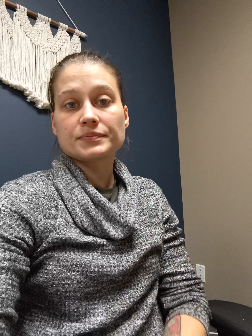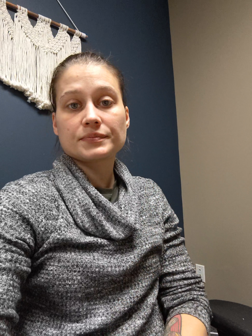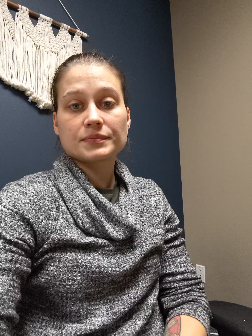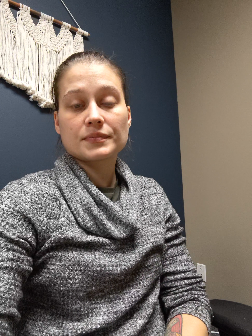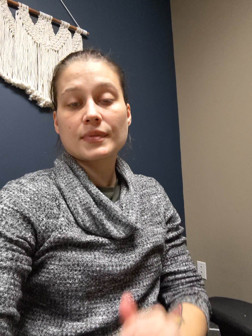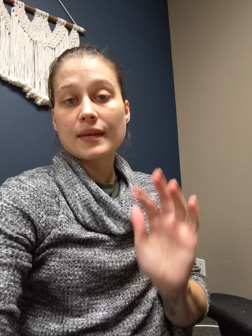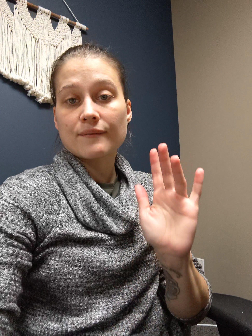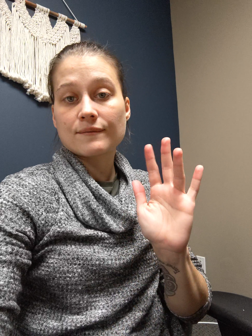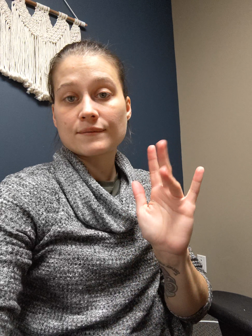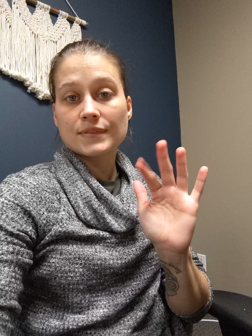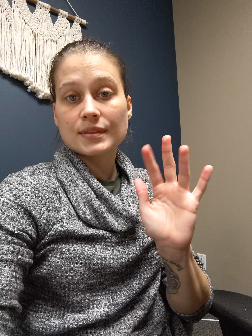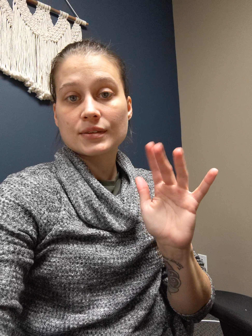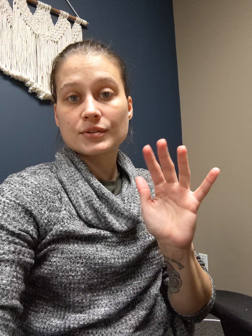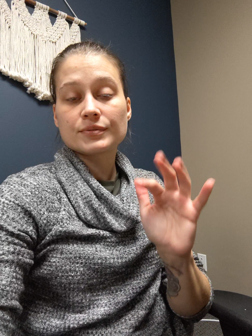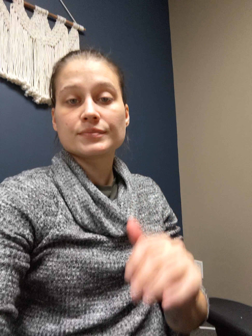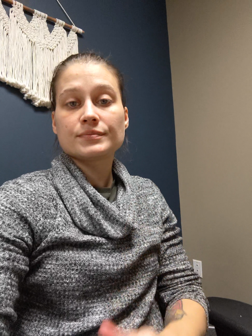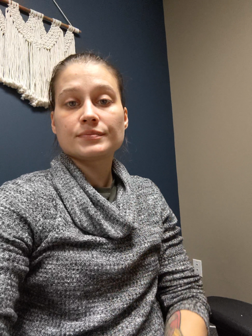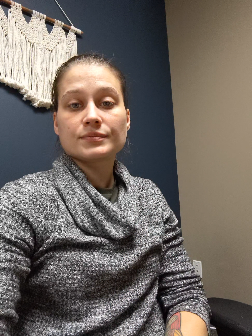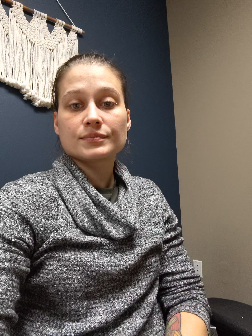finger